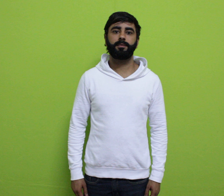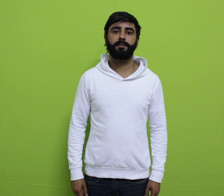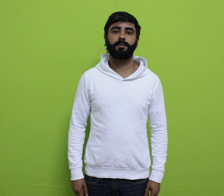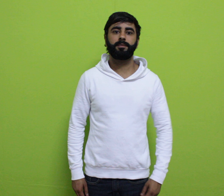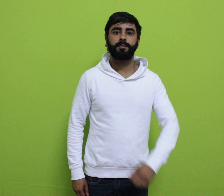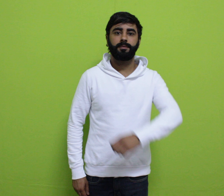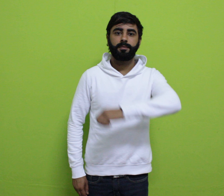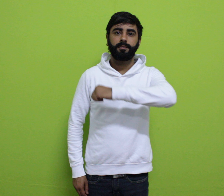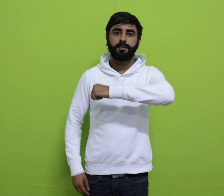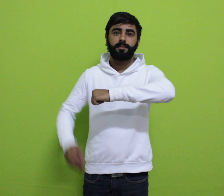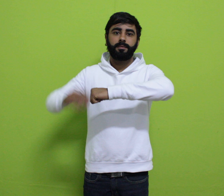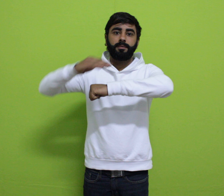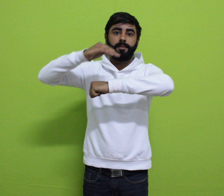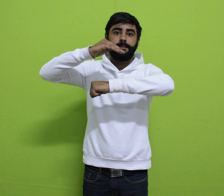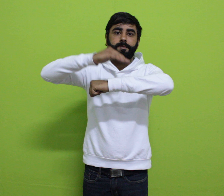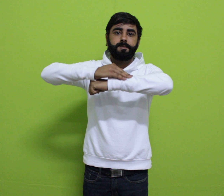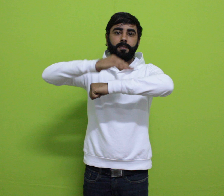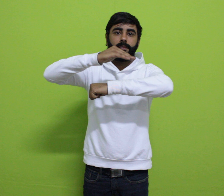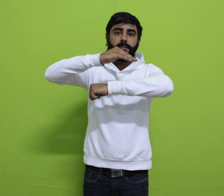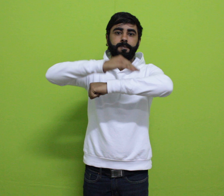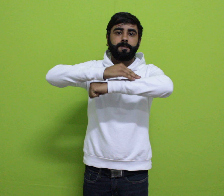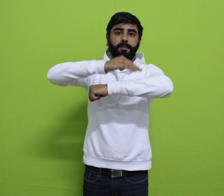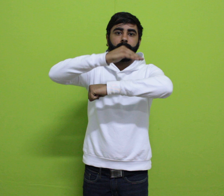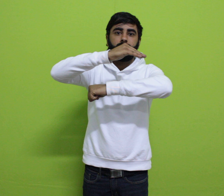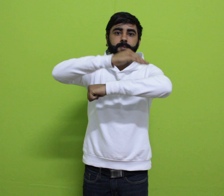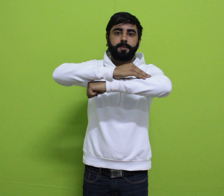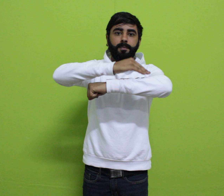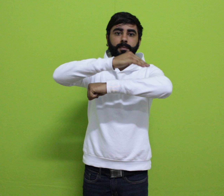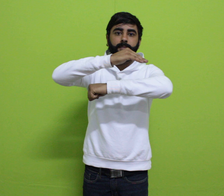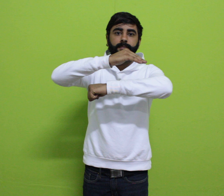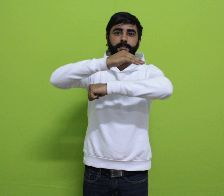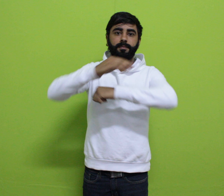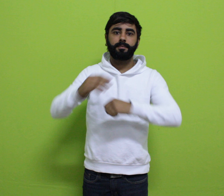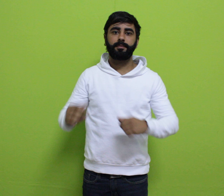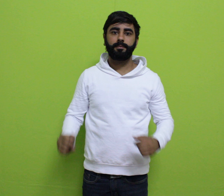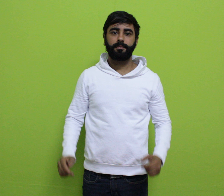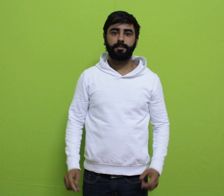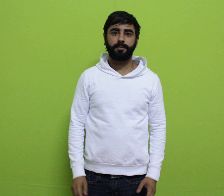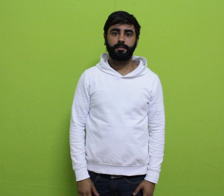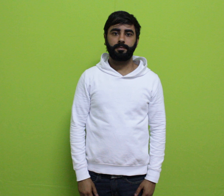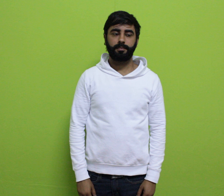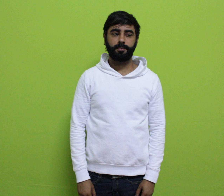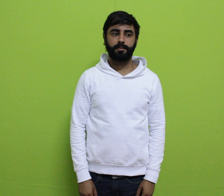sapo